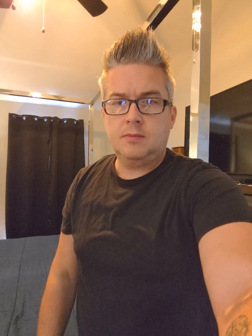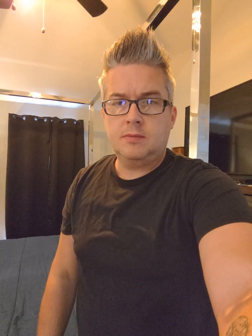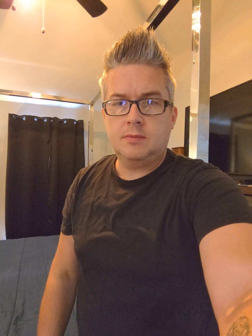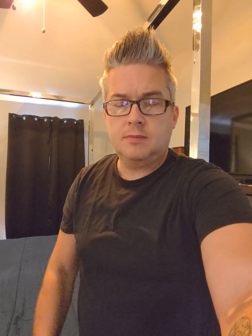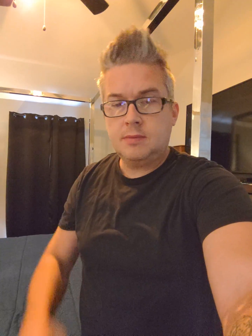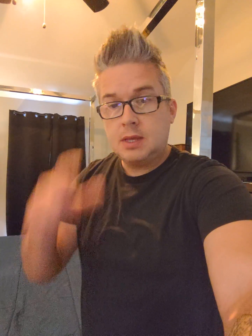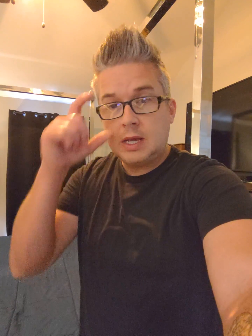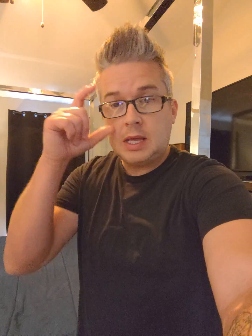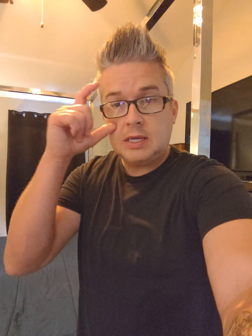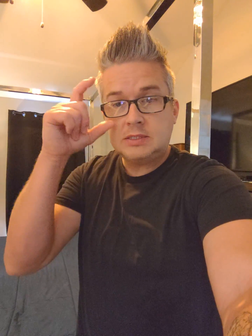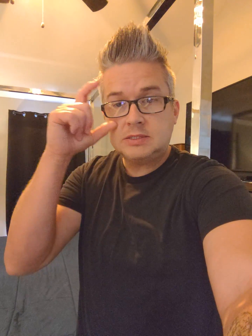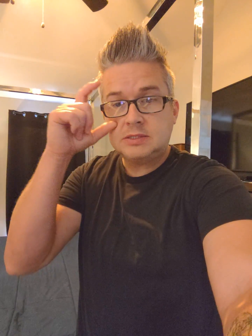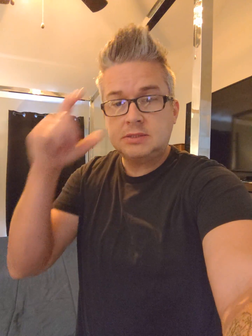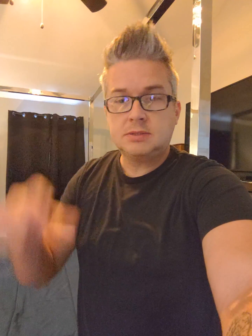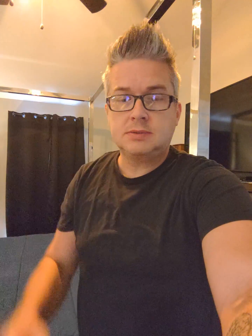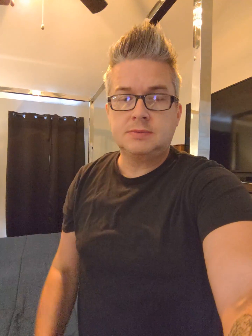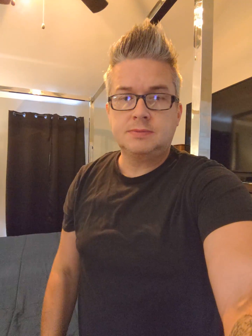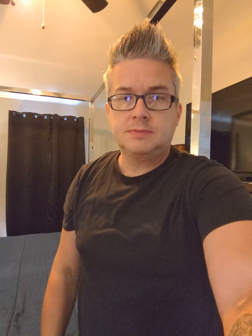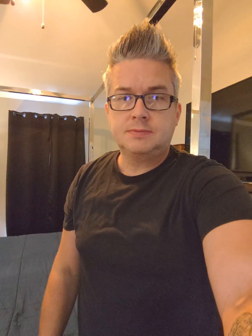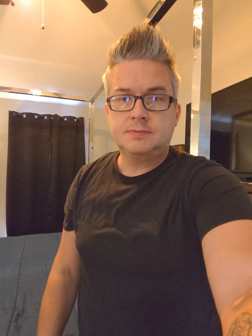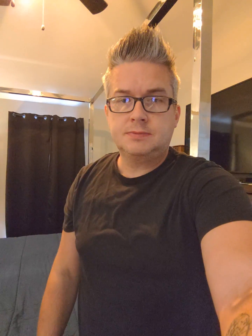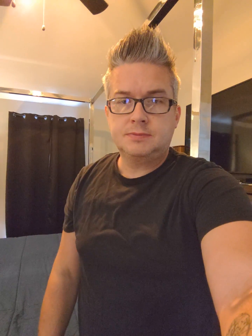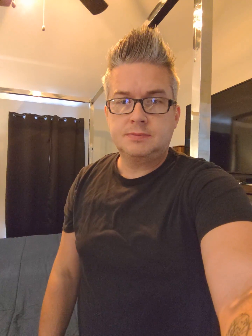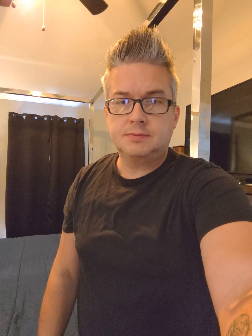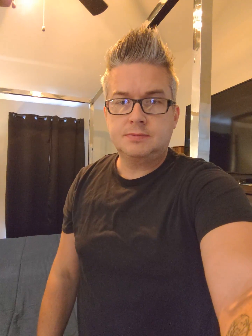glasses